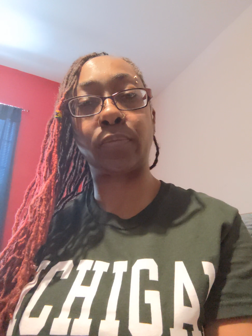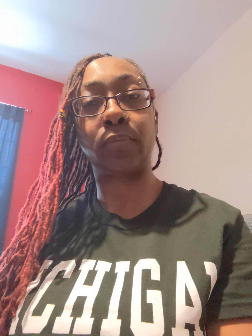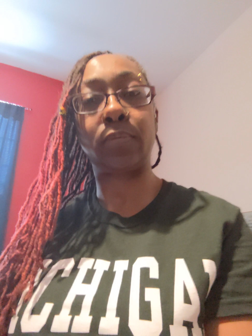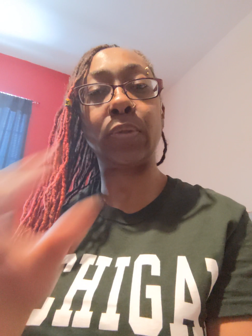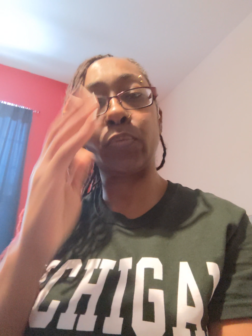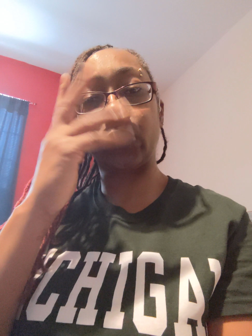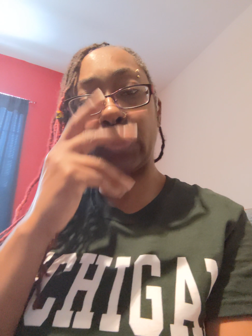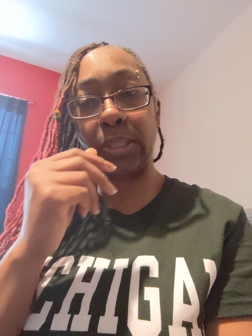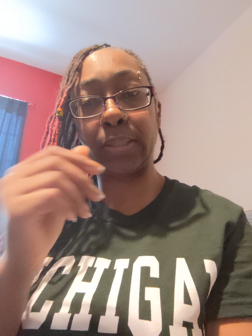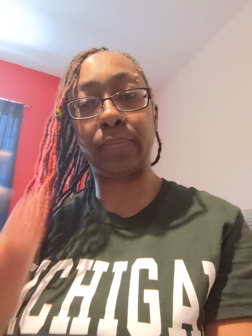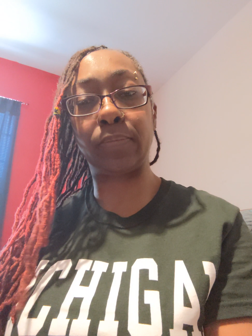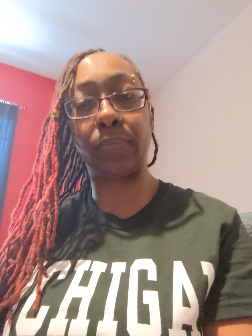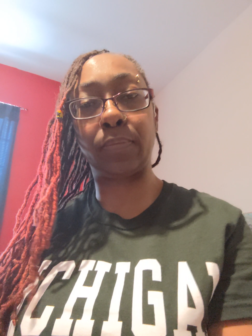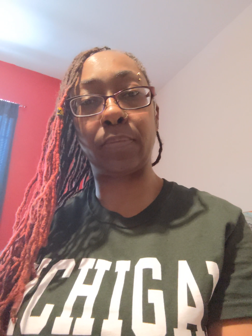pretty